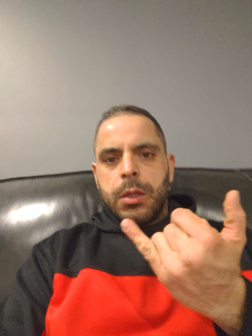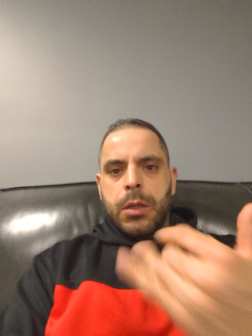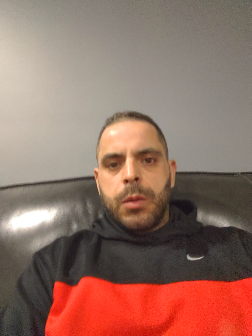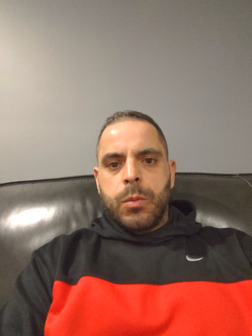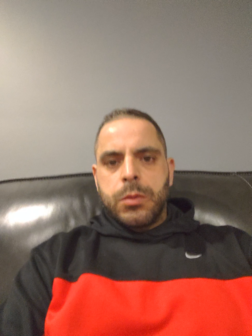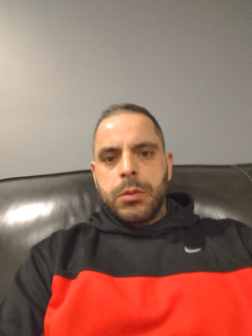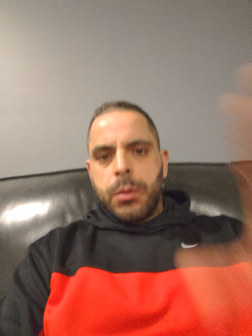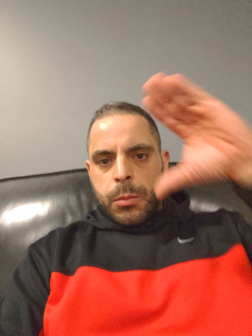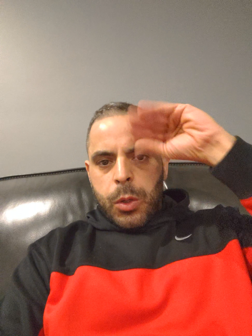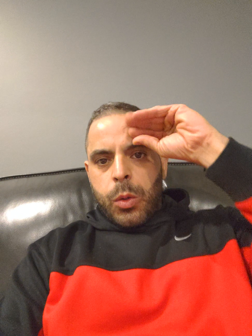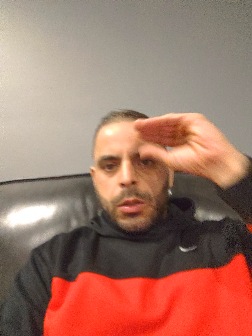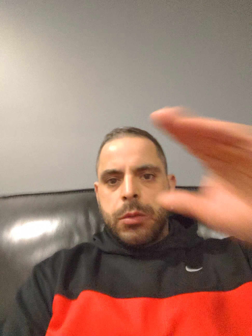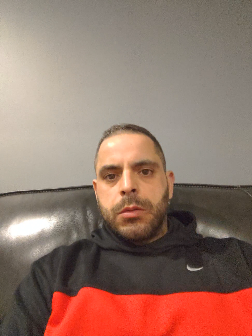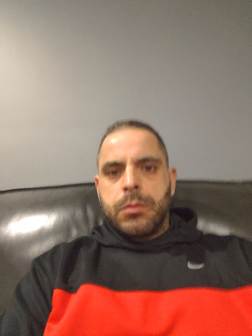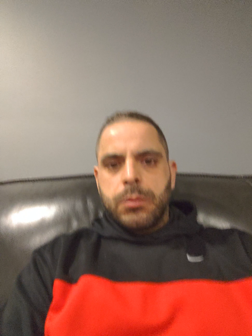boy